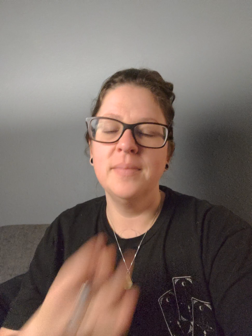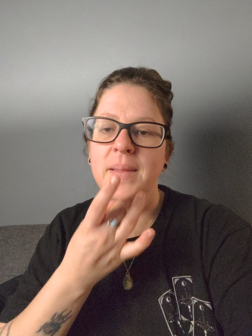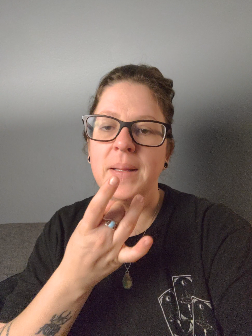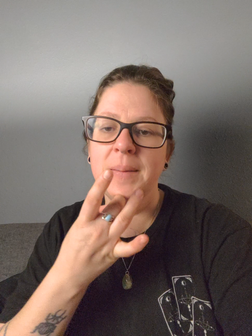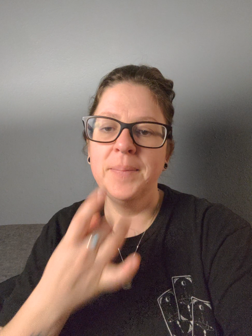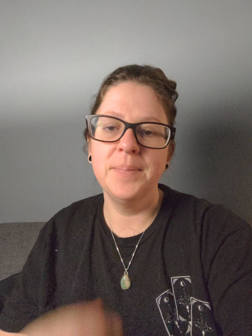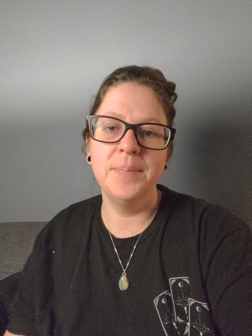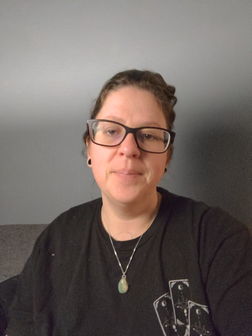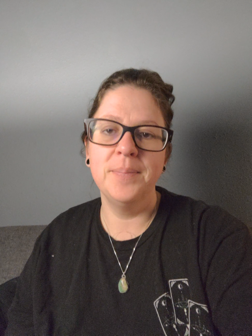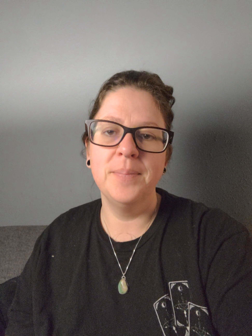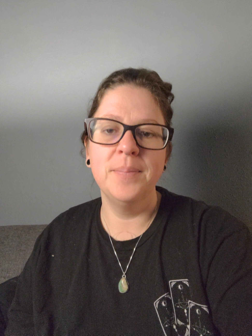lamp